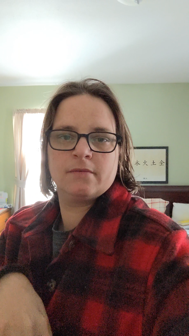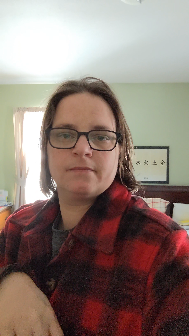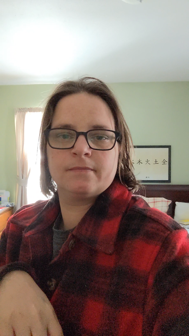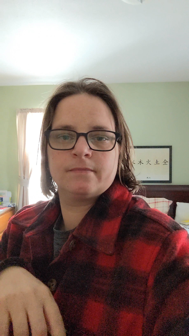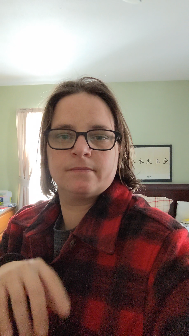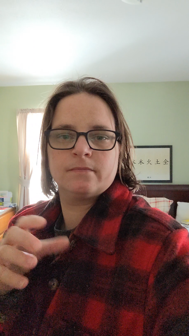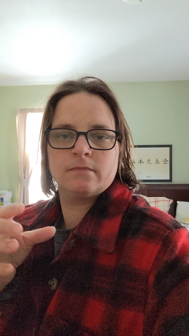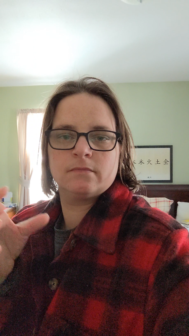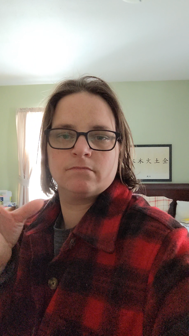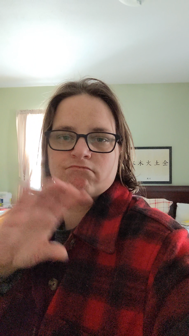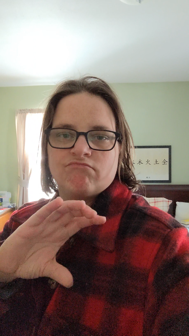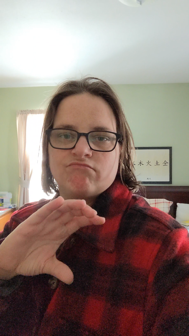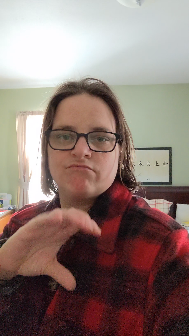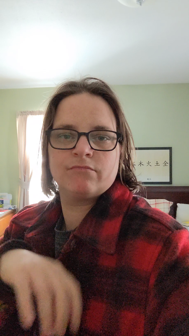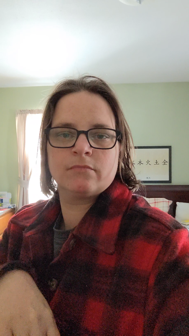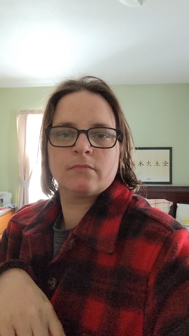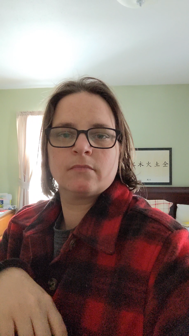dump